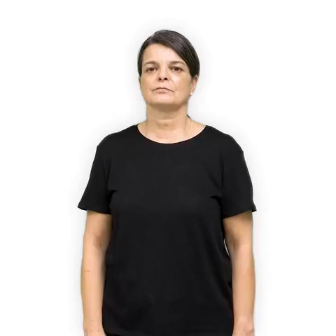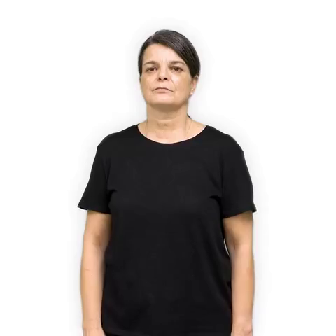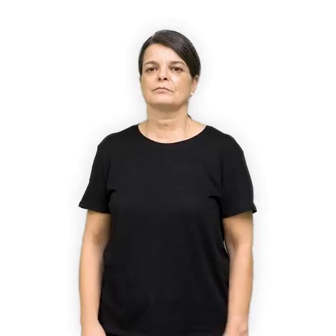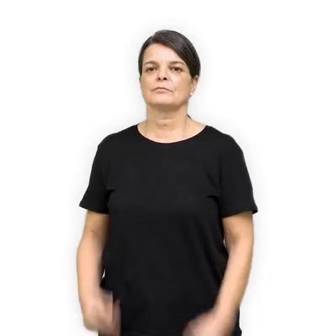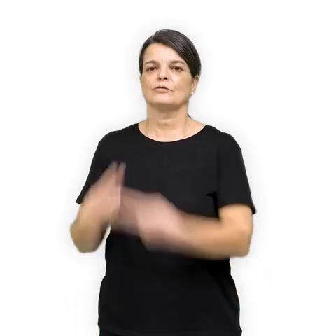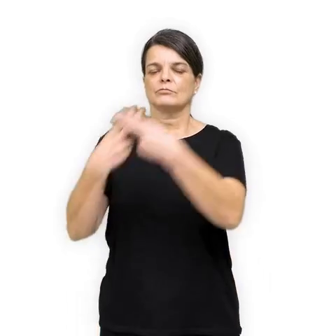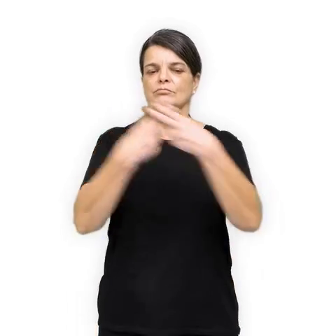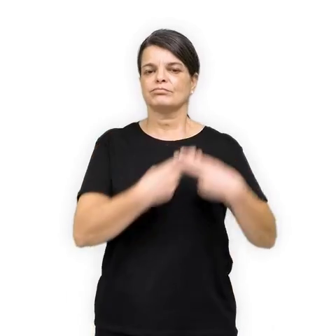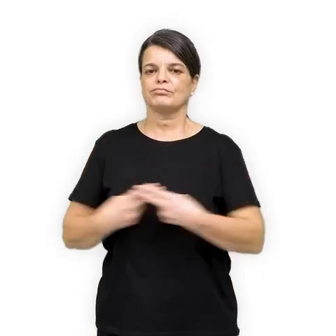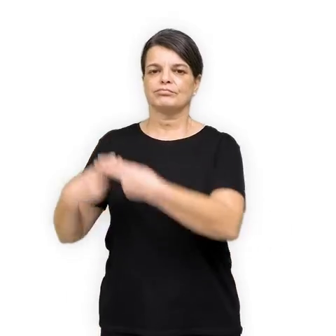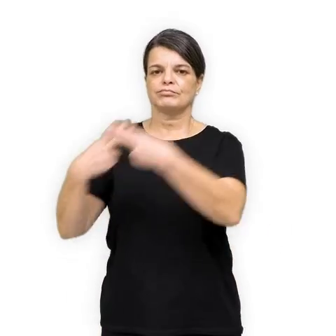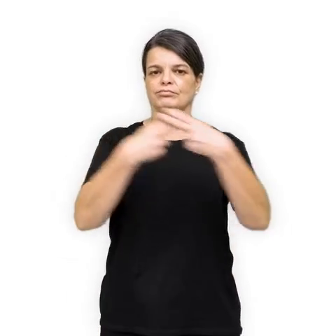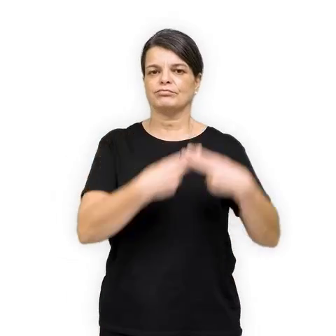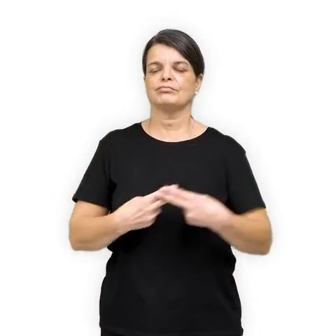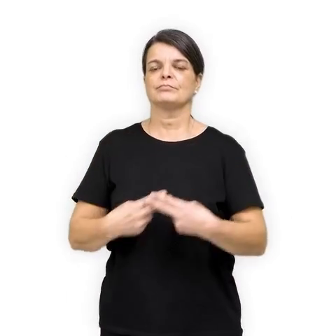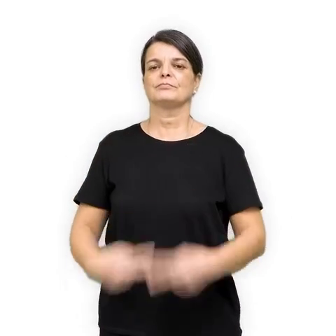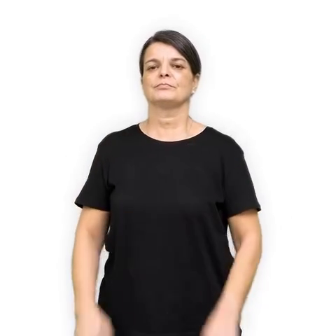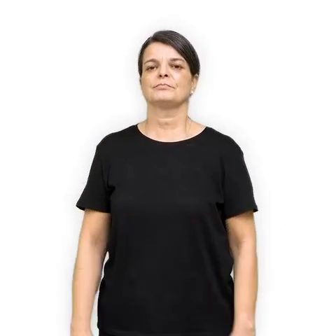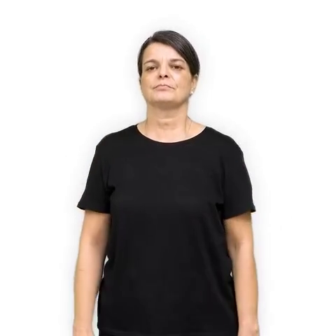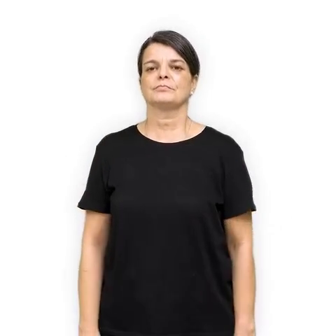revisar